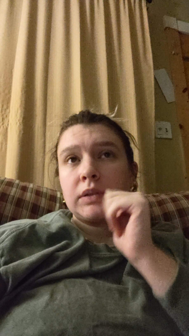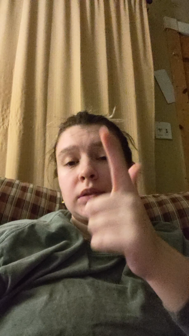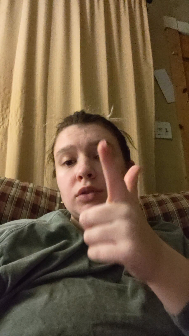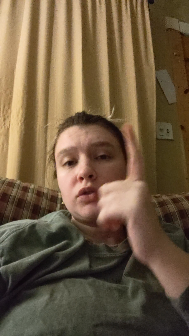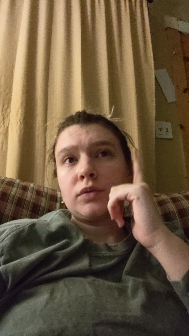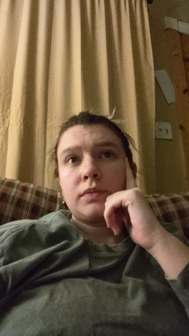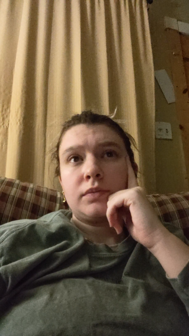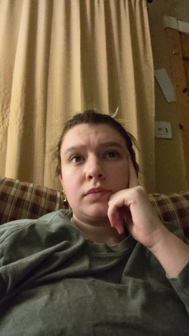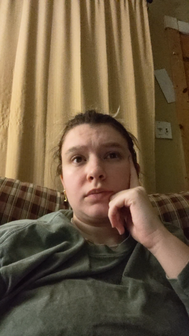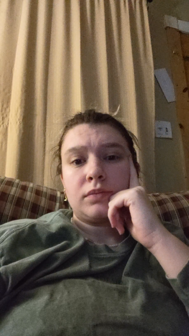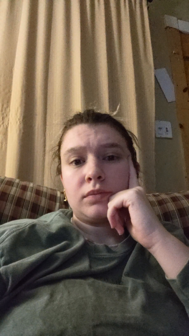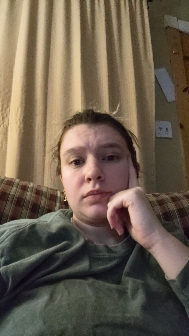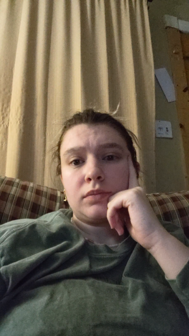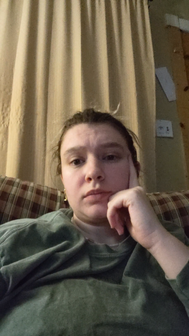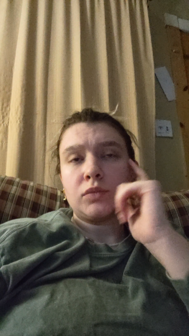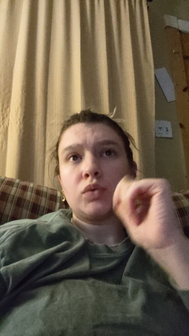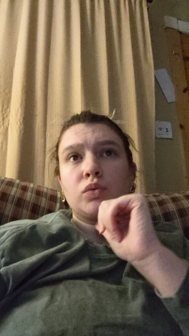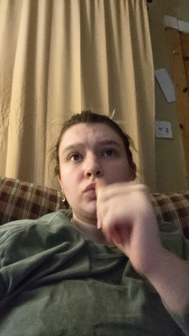don't